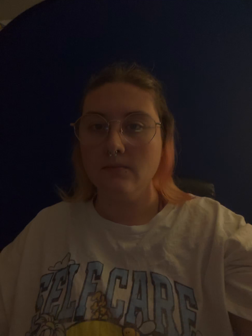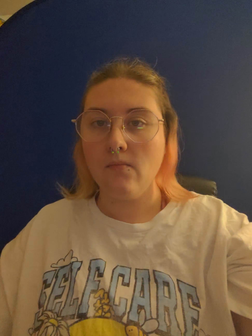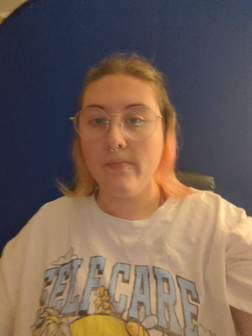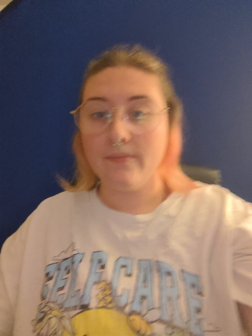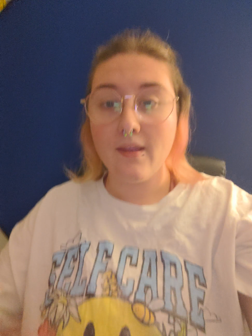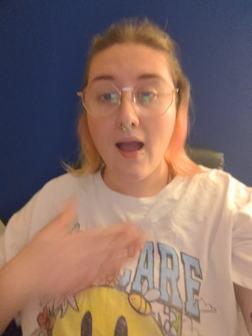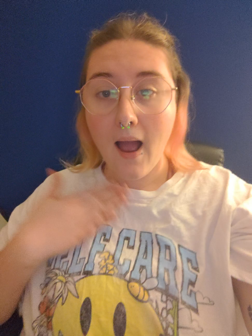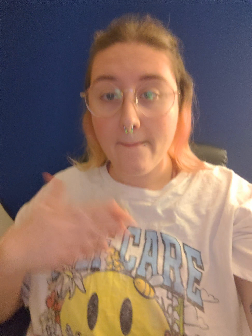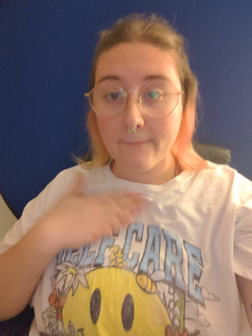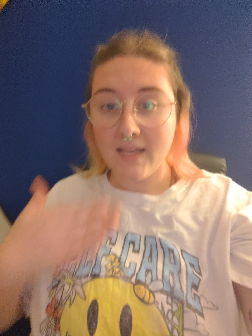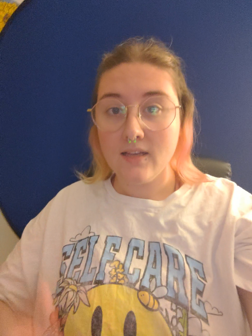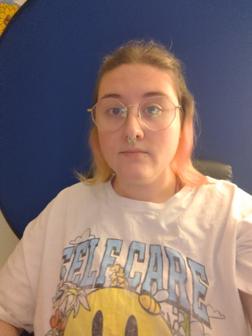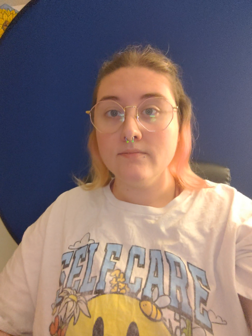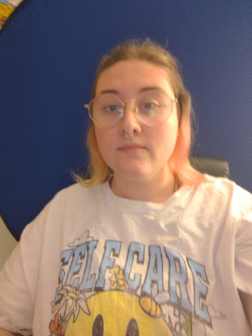happy